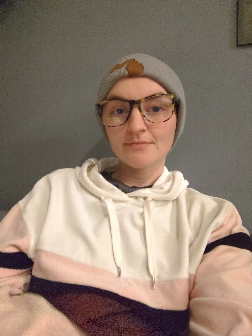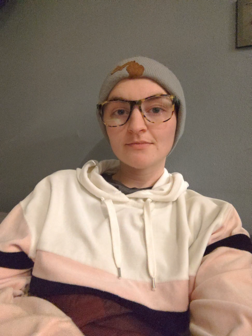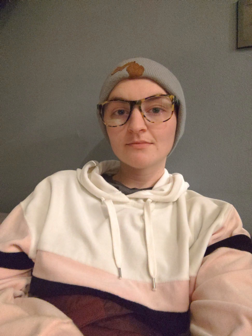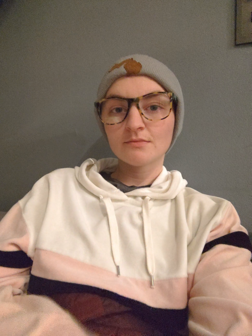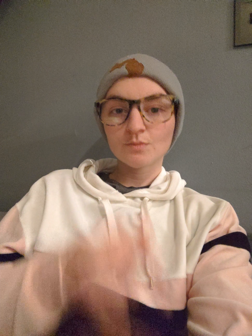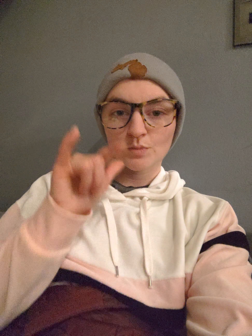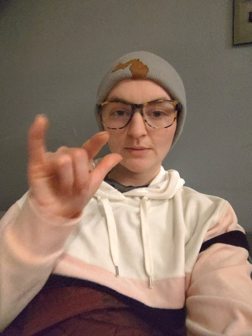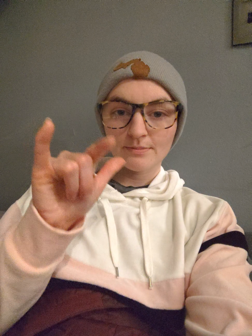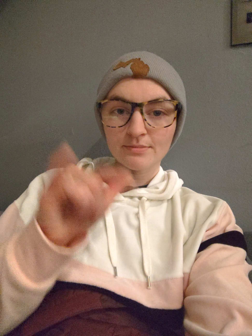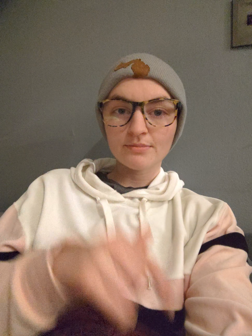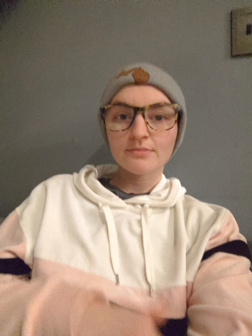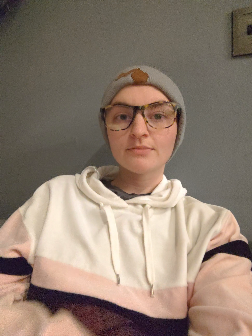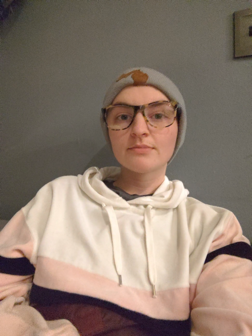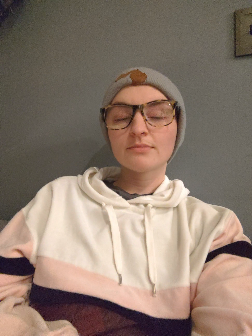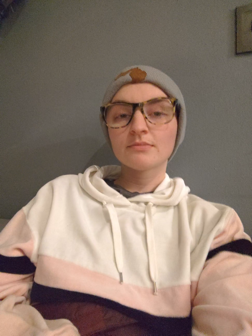airplane